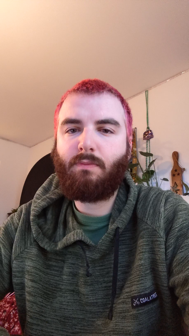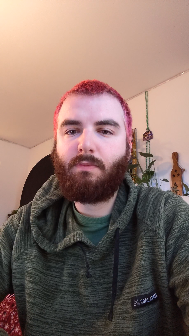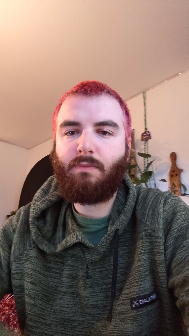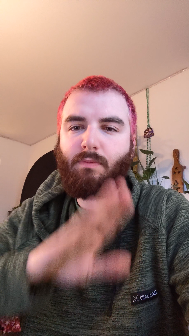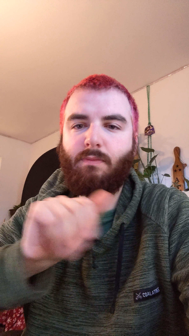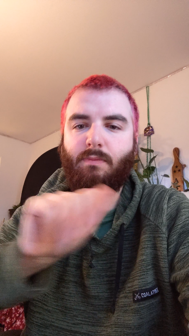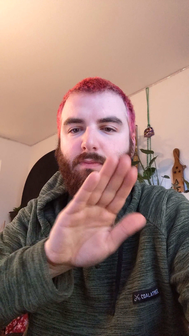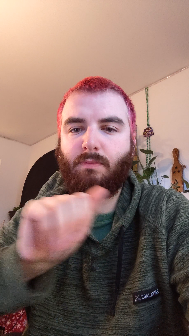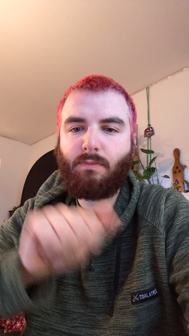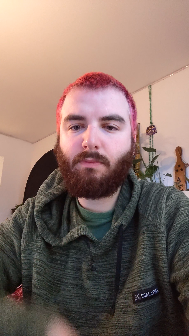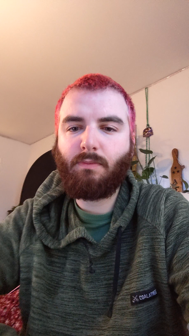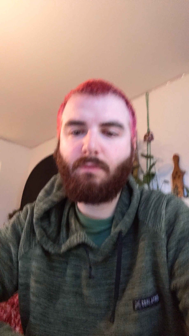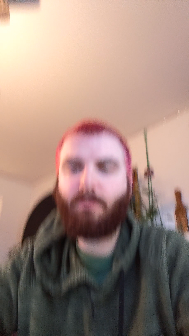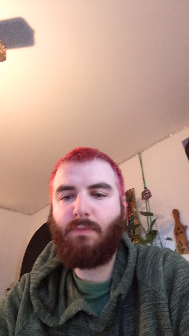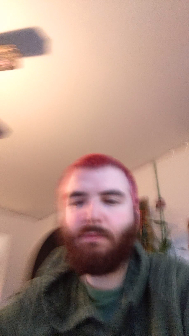baa baa